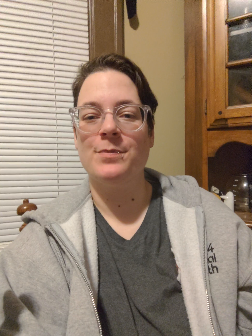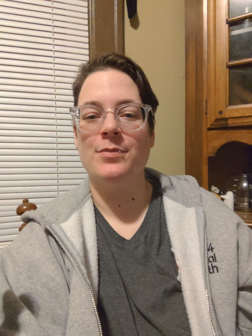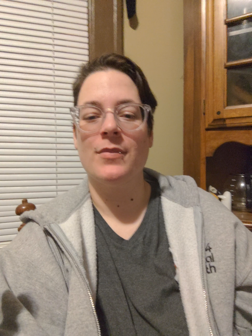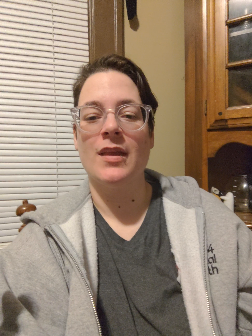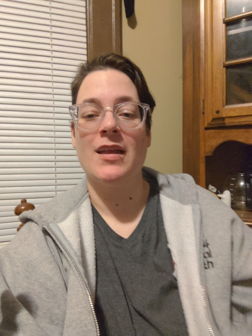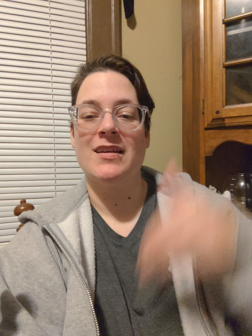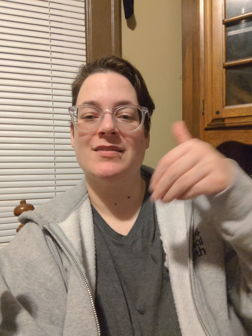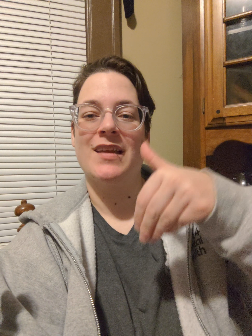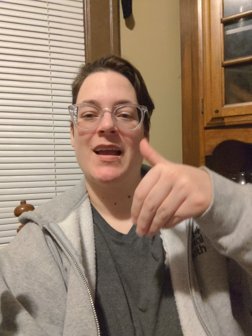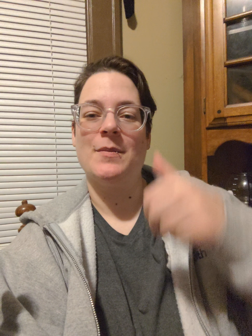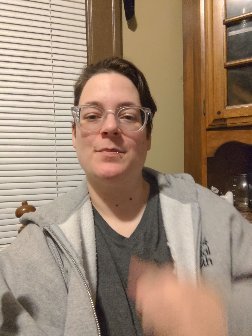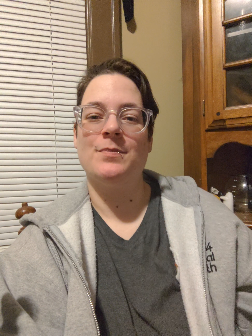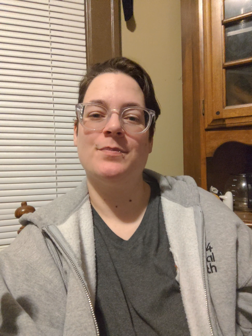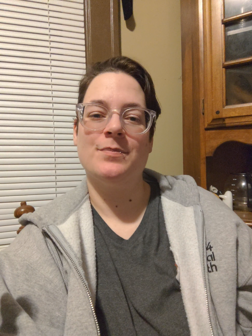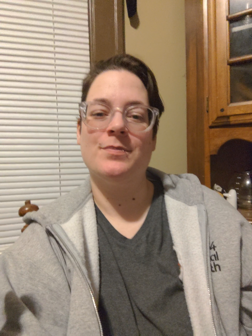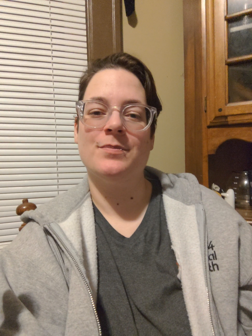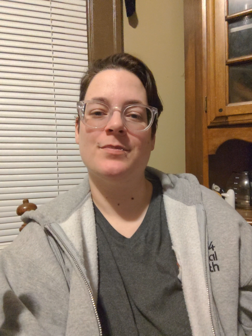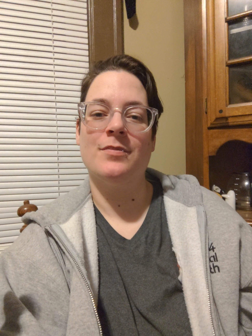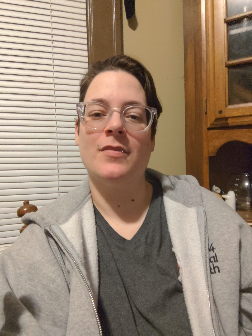night